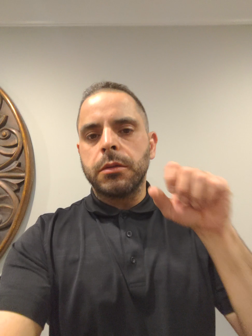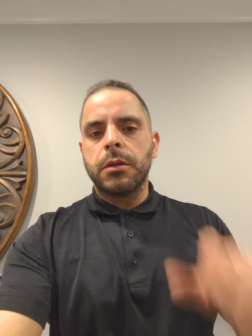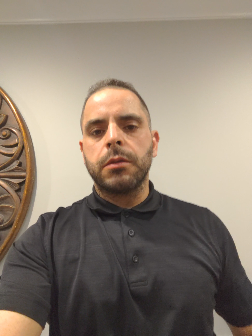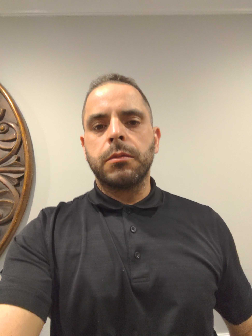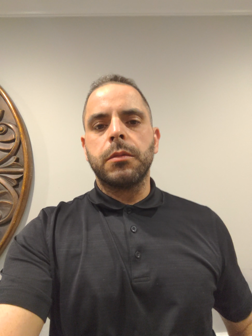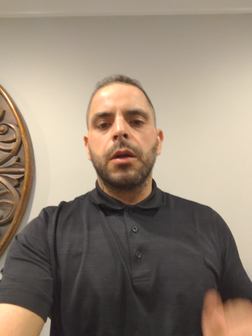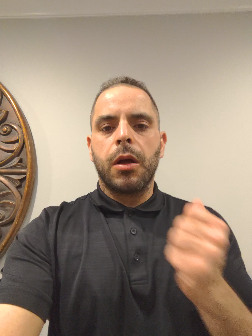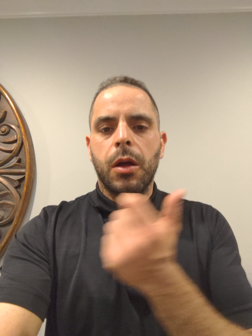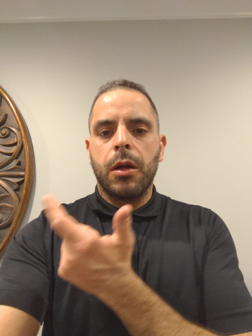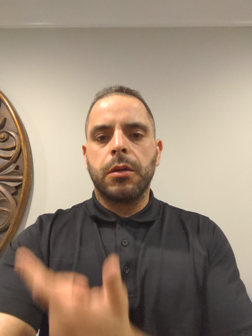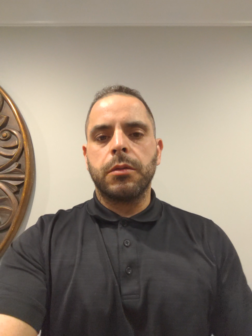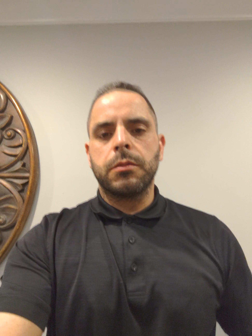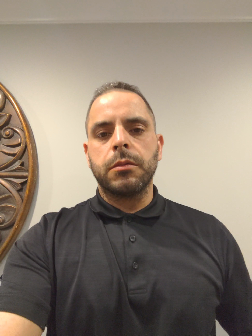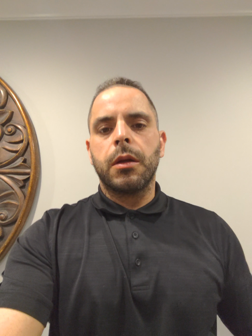all